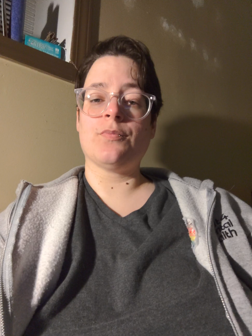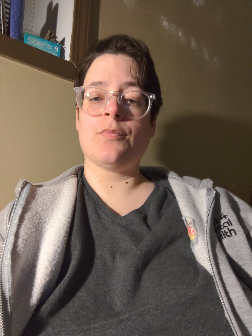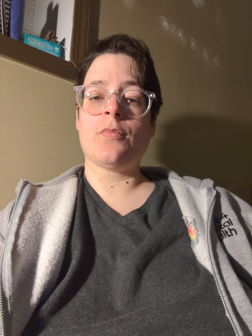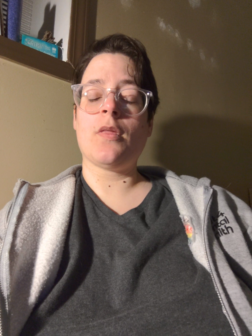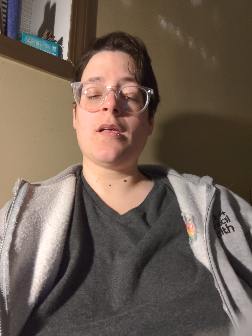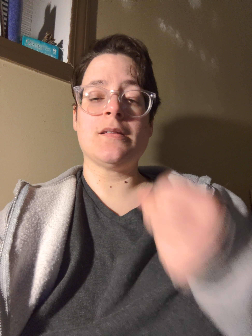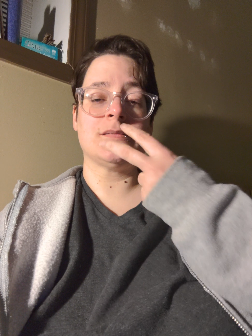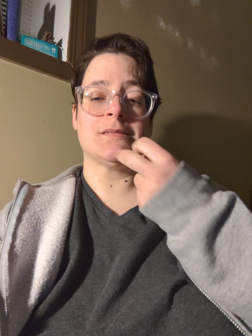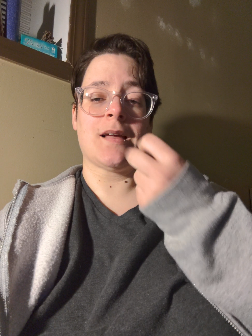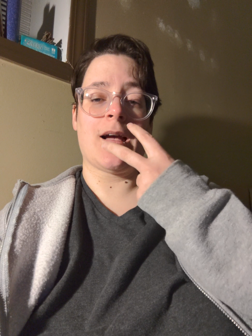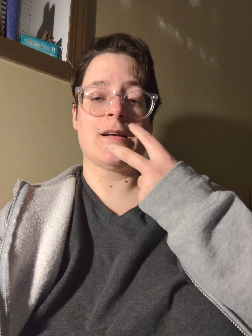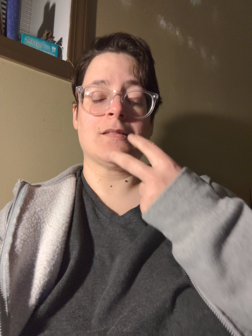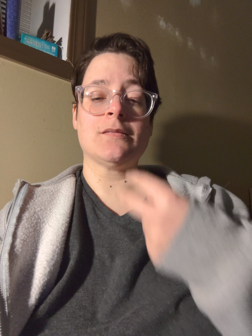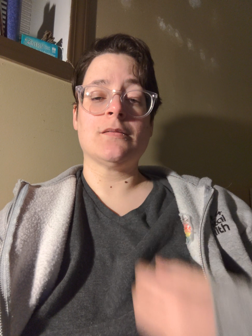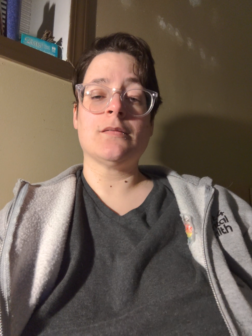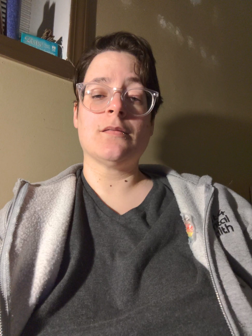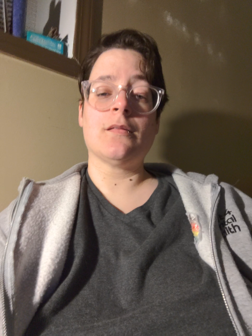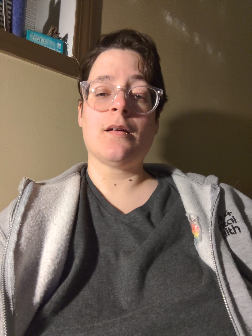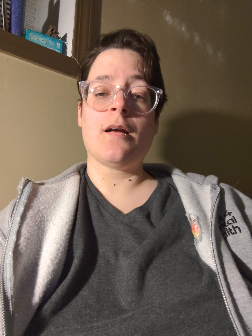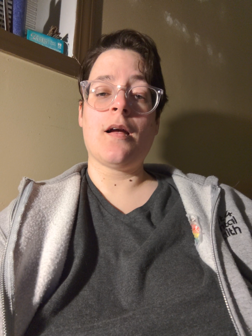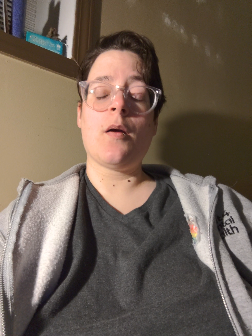snack